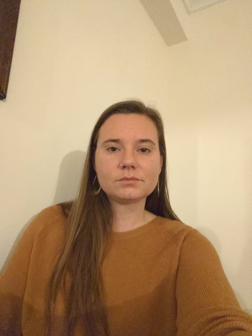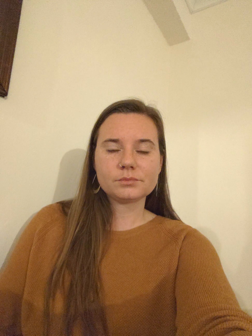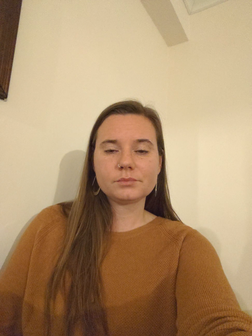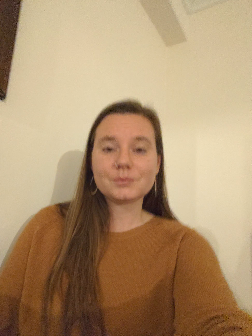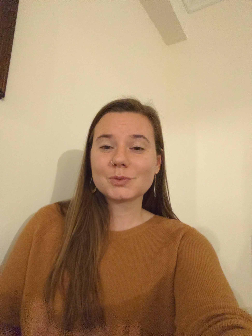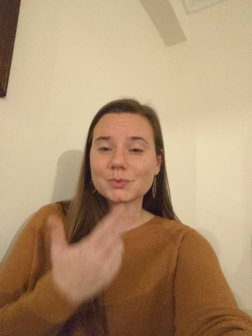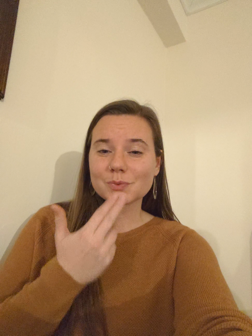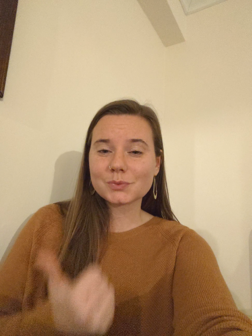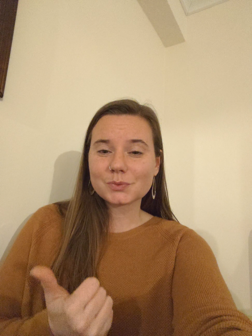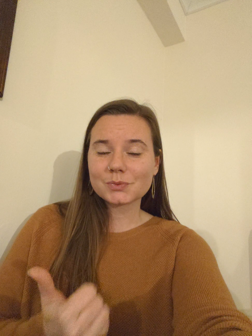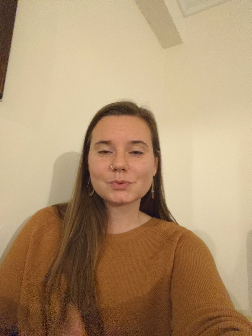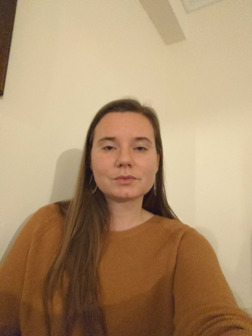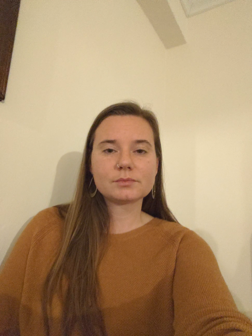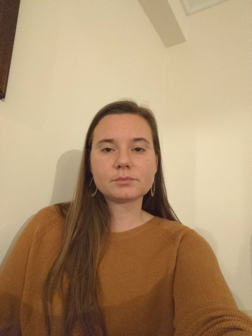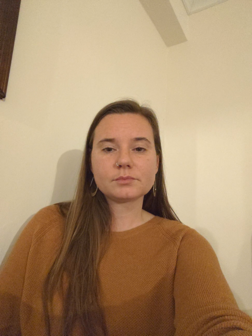cute